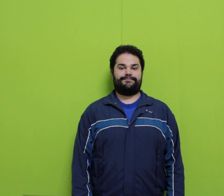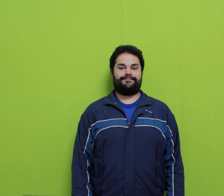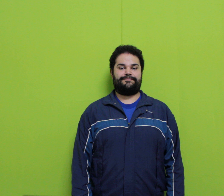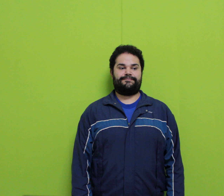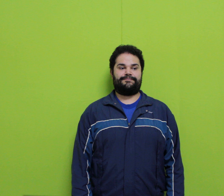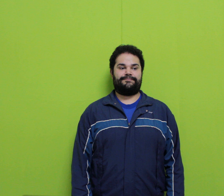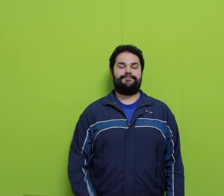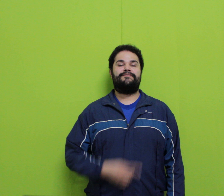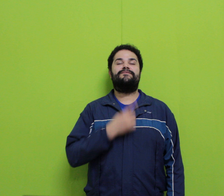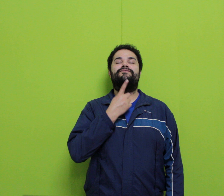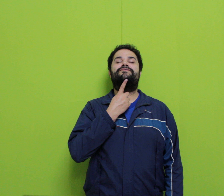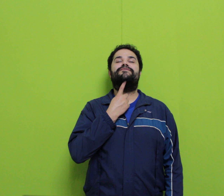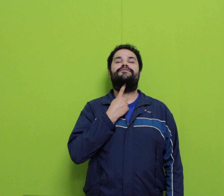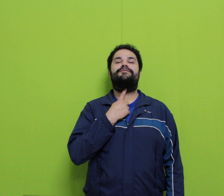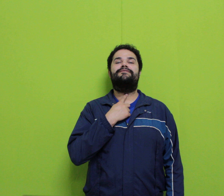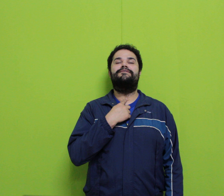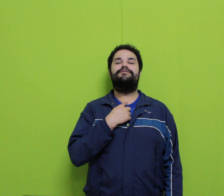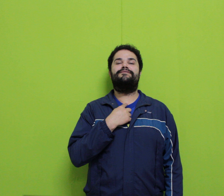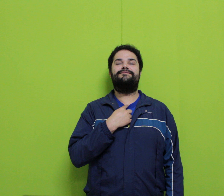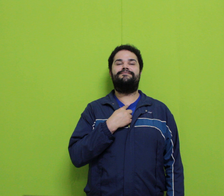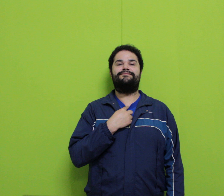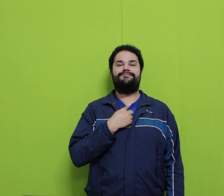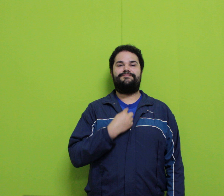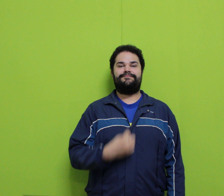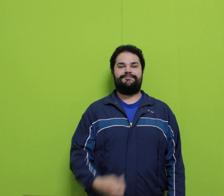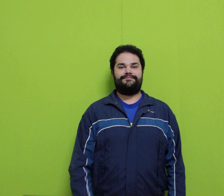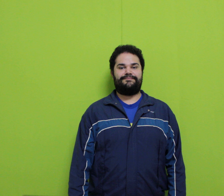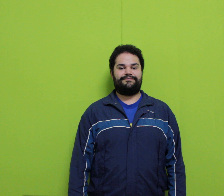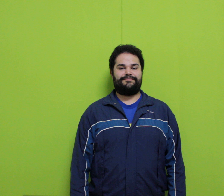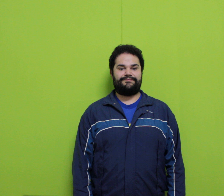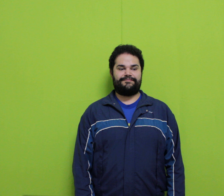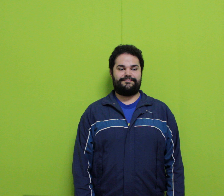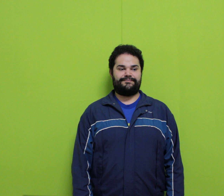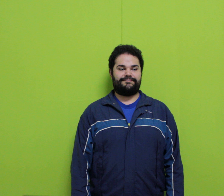vontade